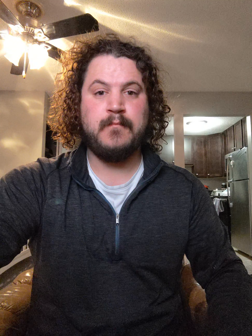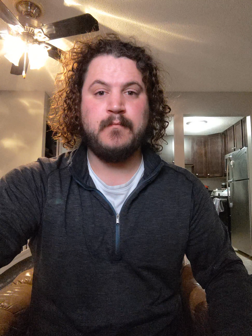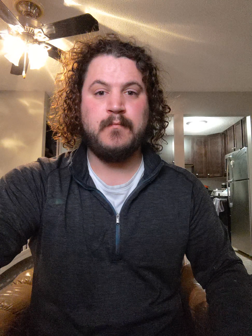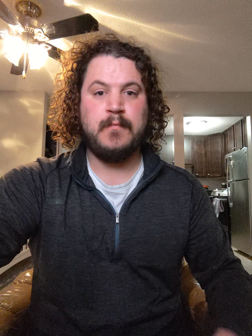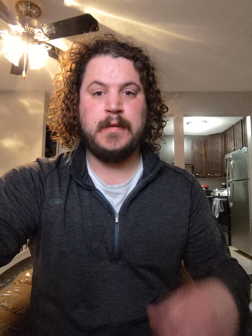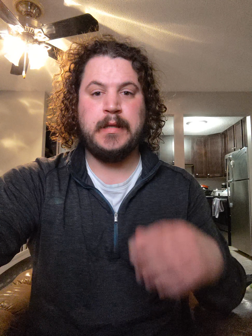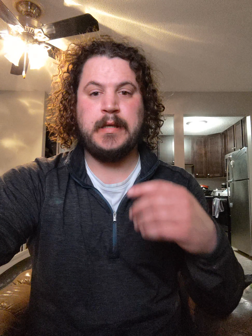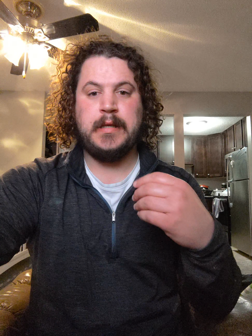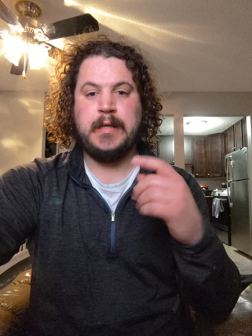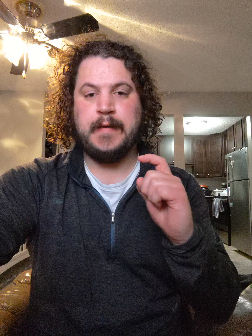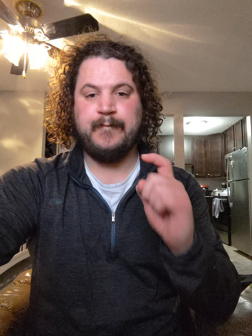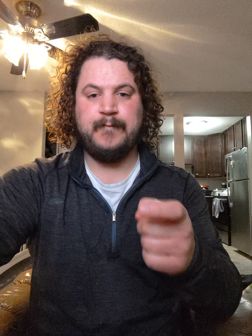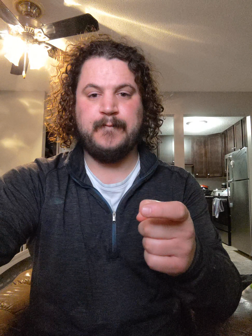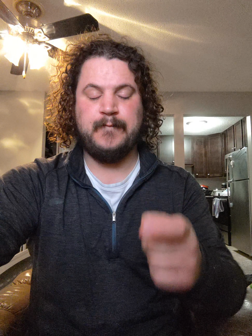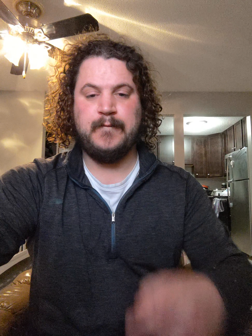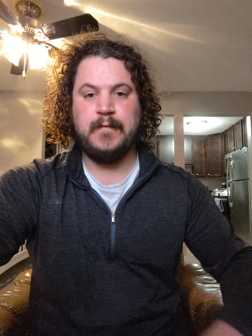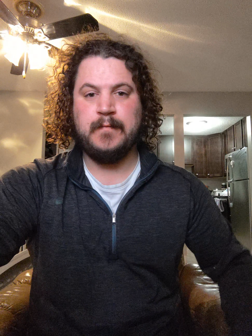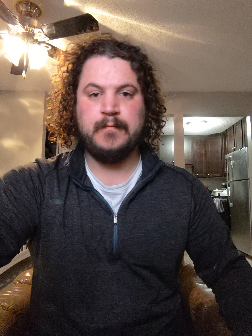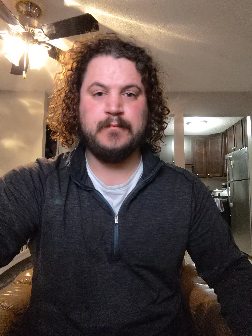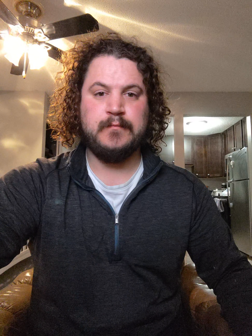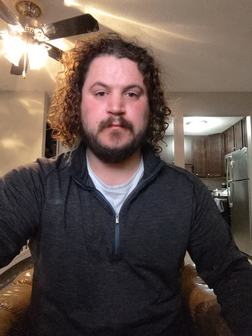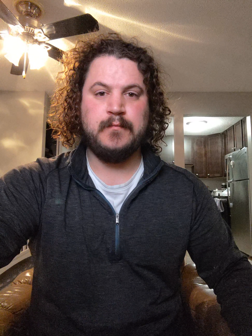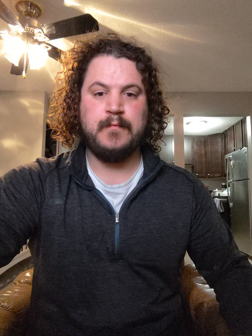gift